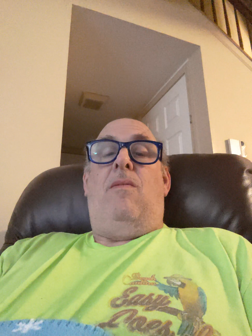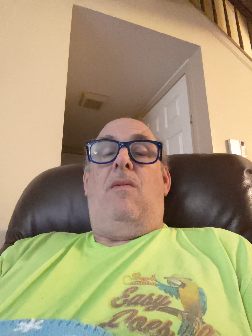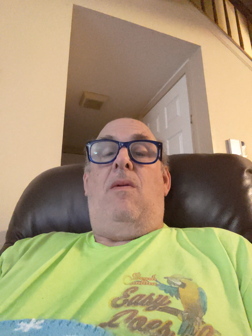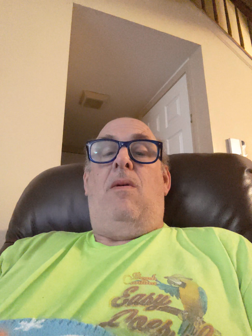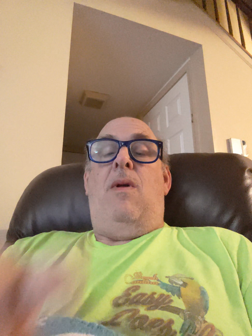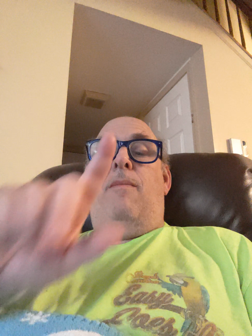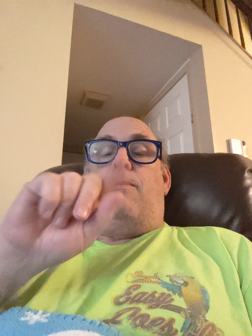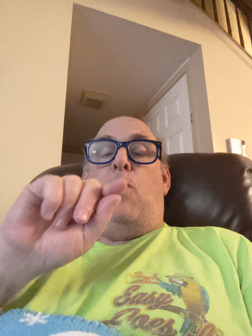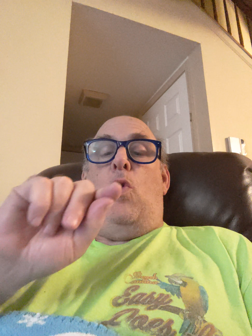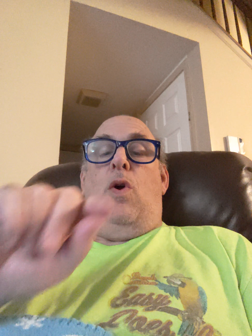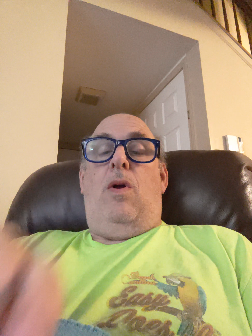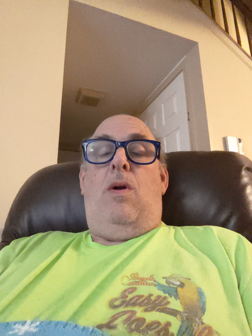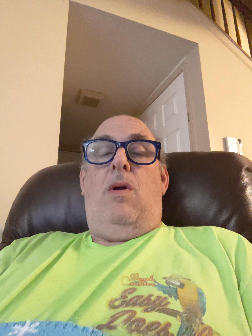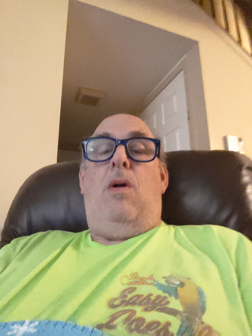bird